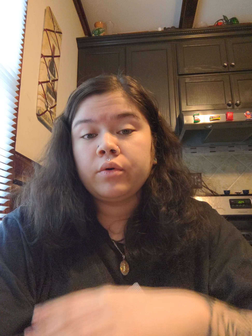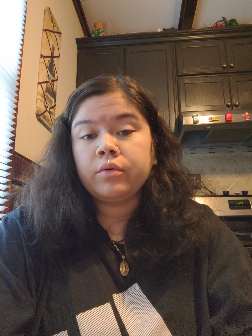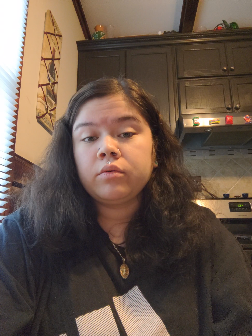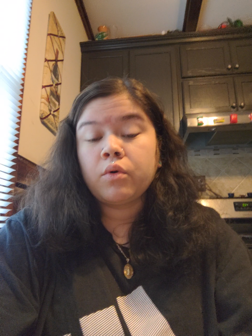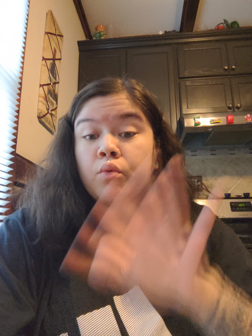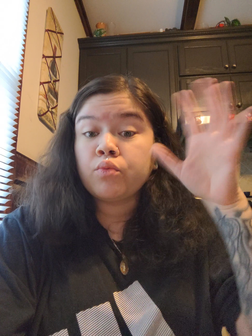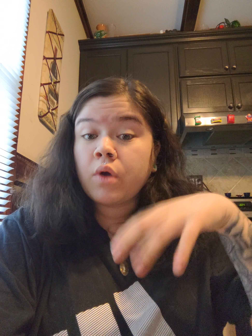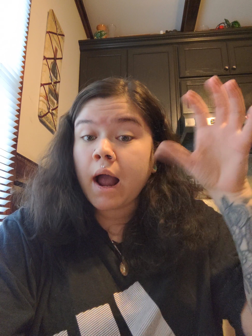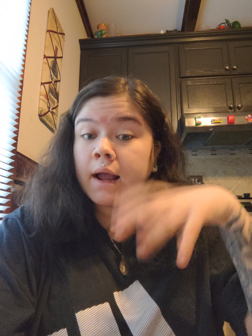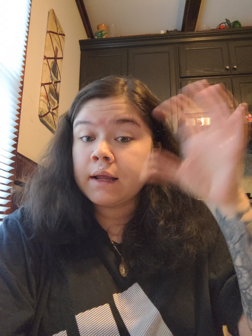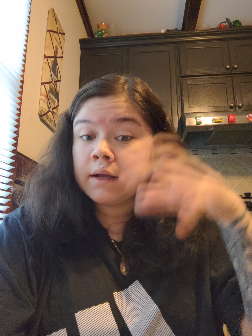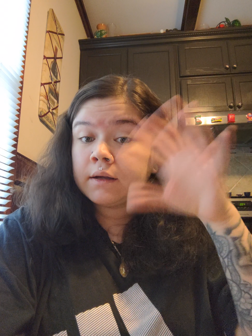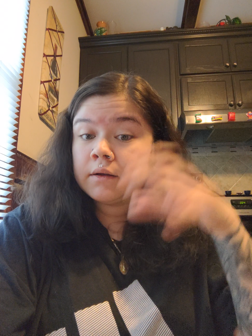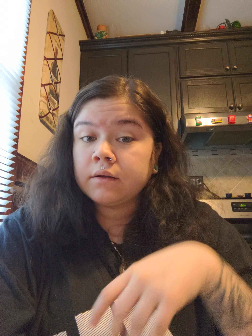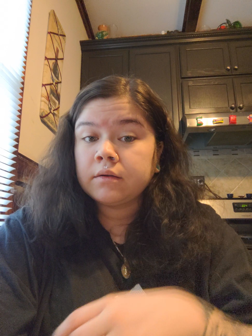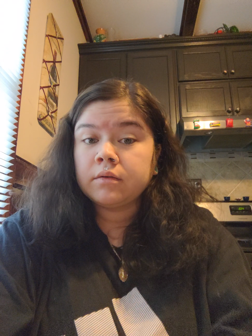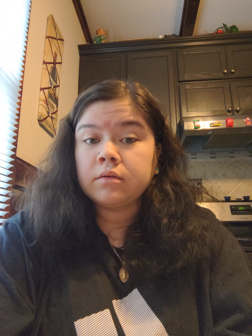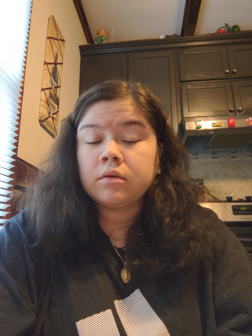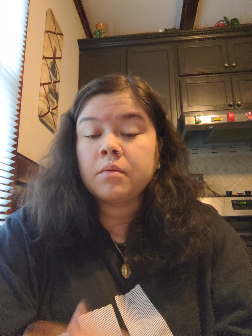rain